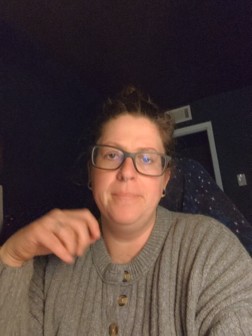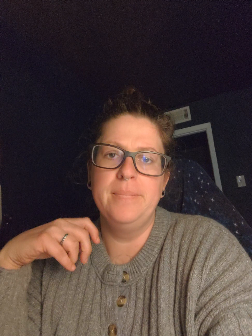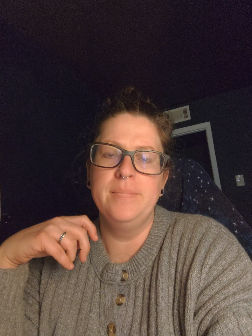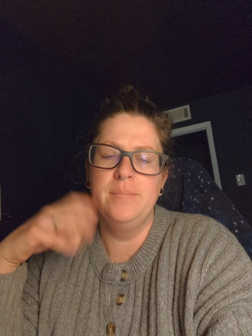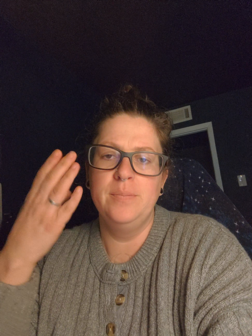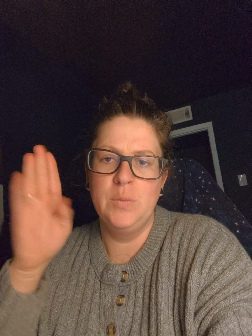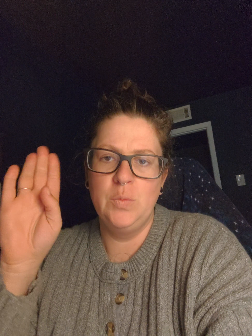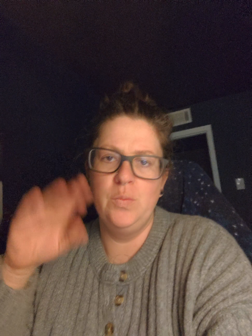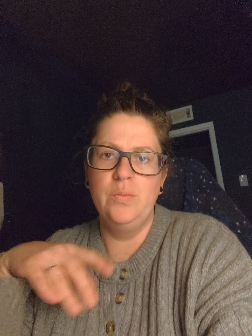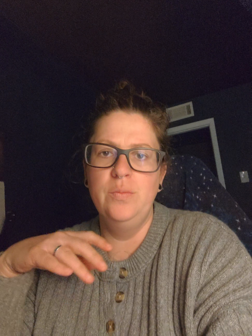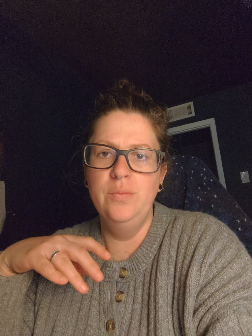blue